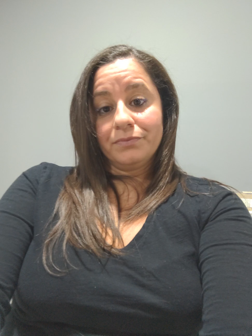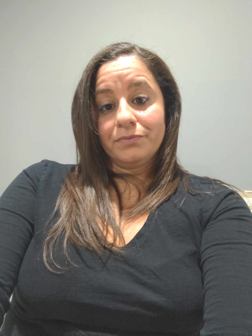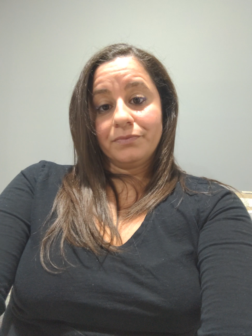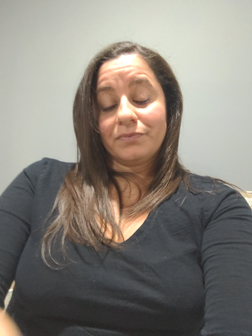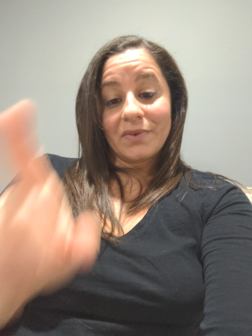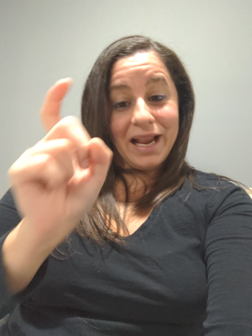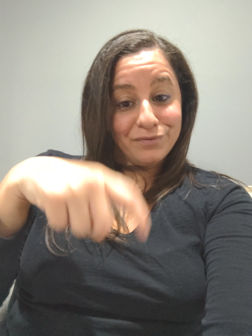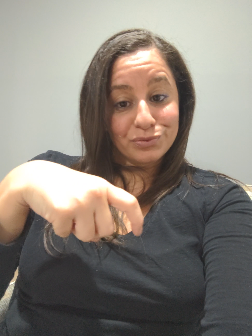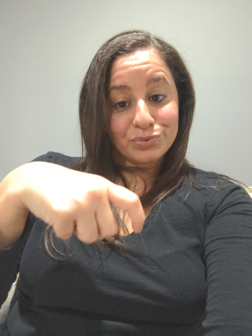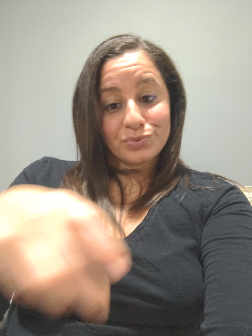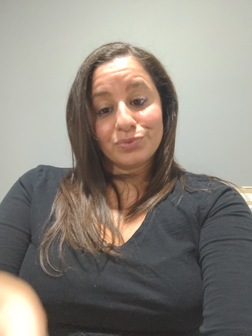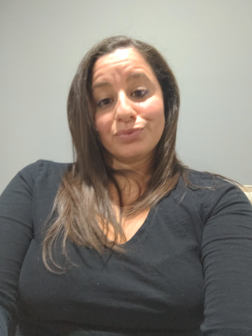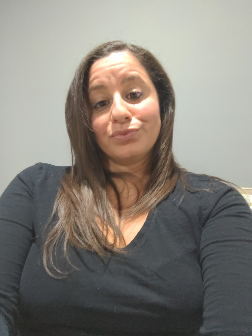have to